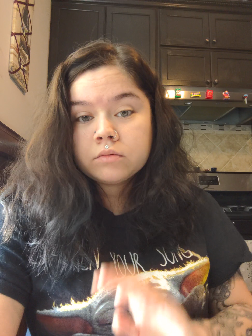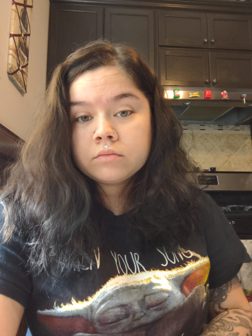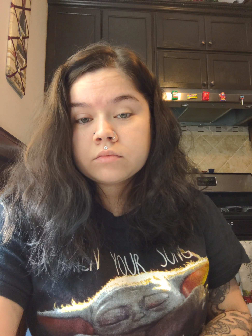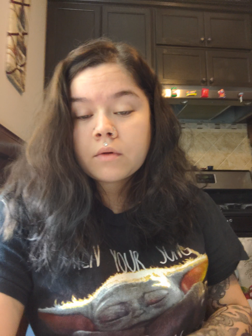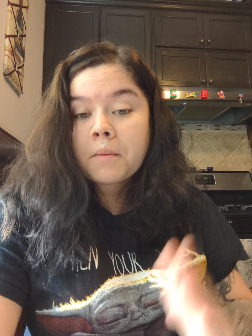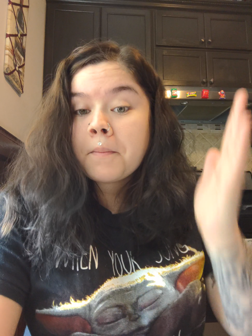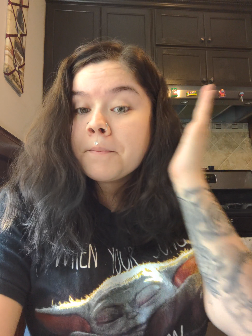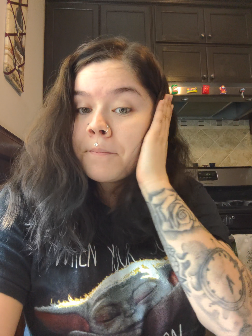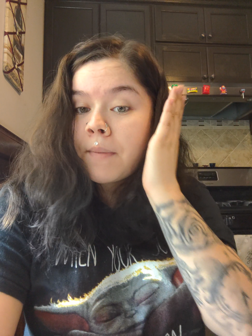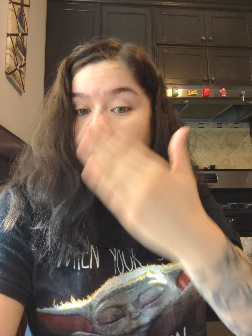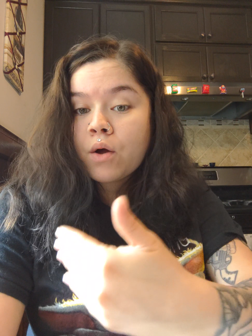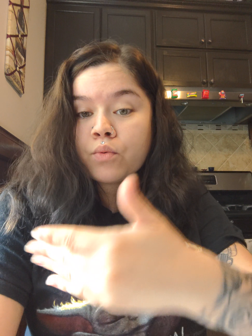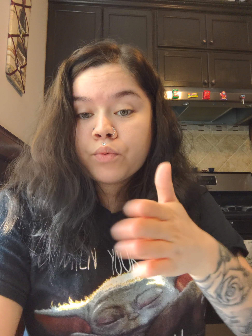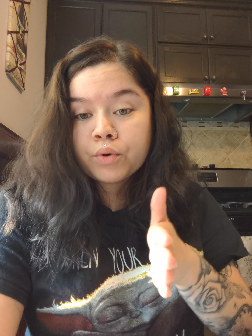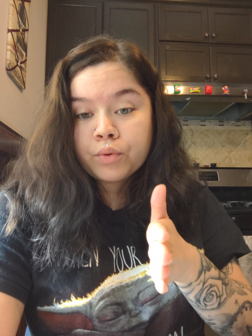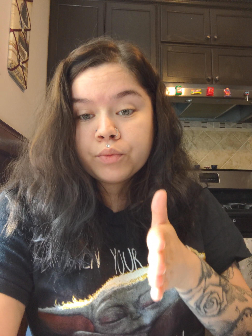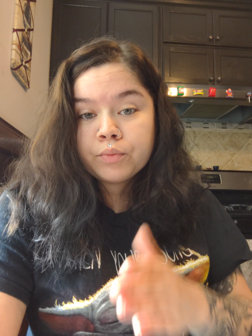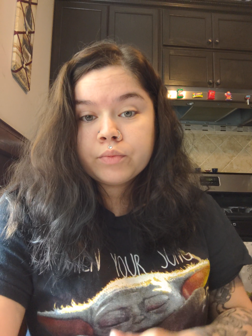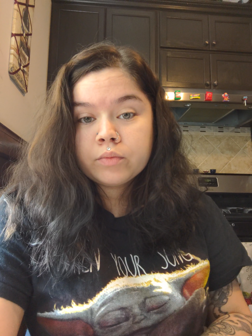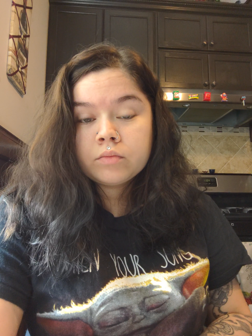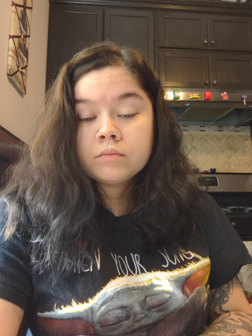bedroom